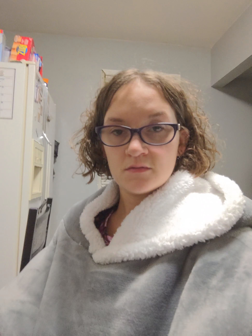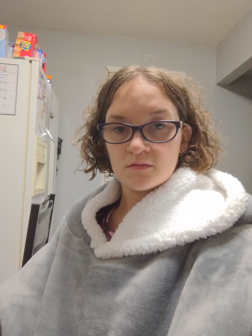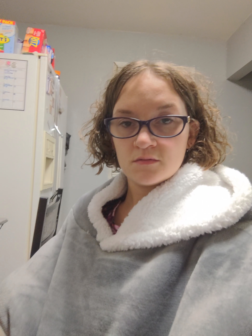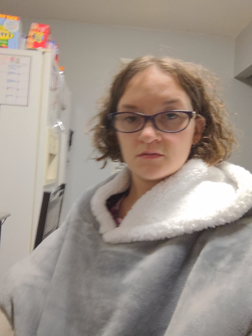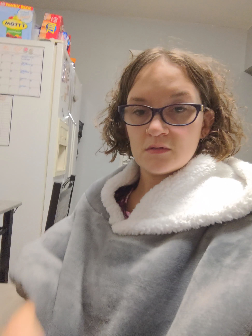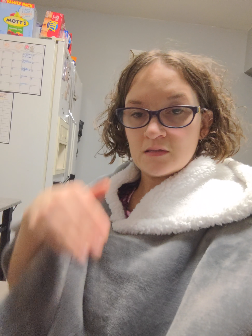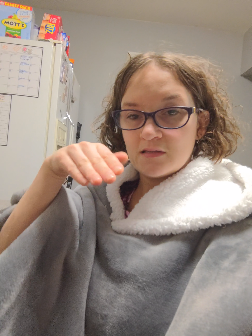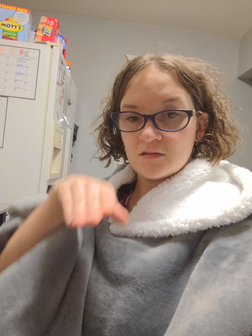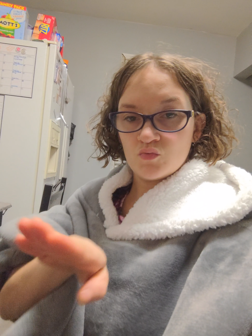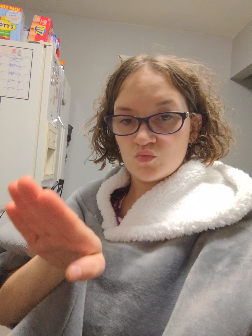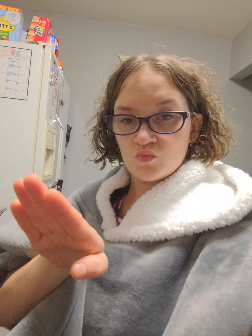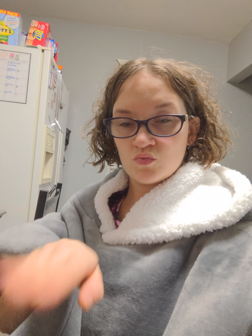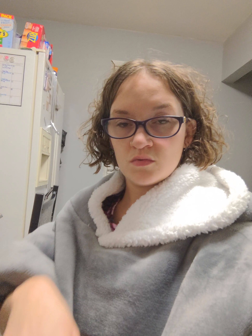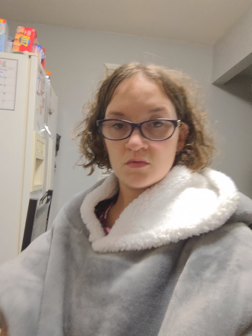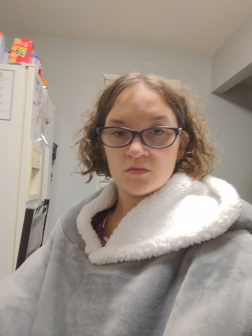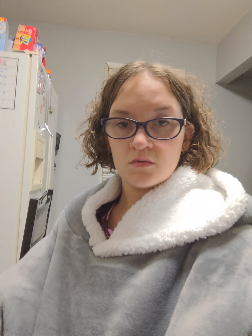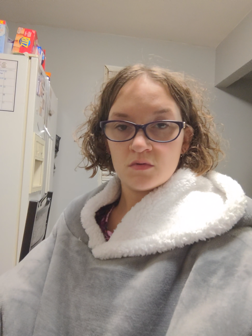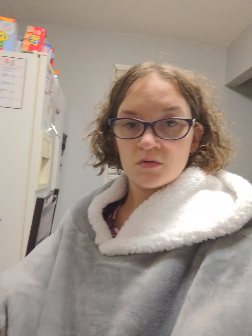into